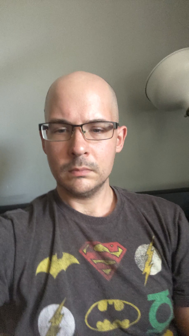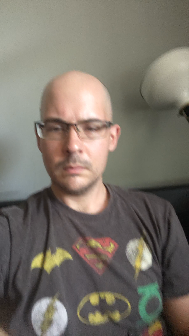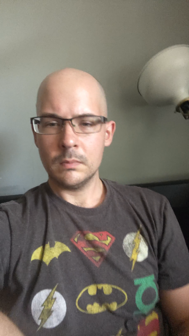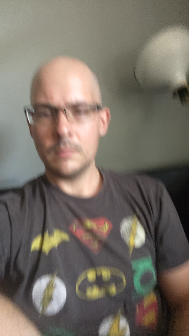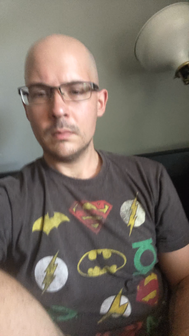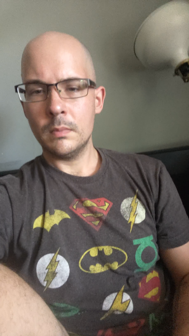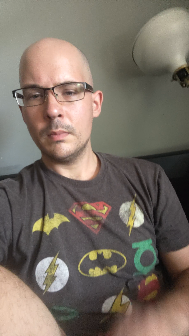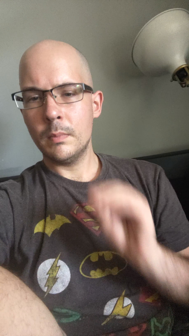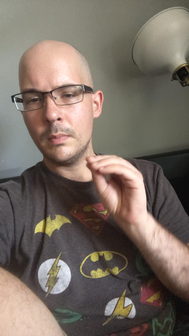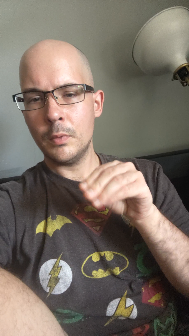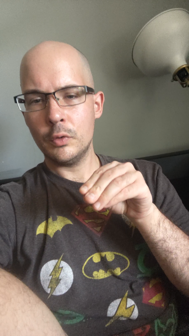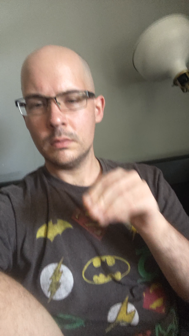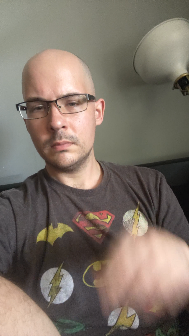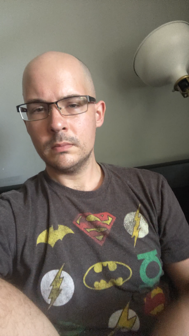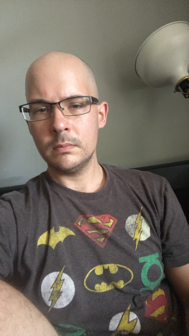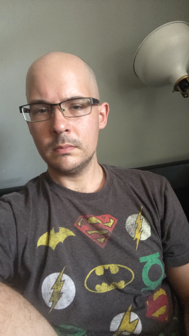put